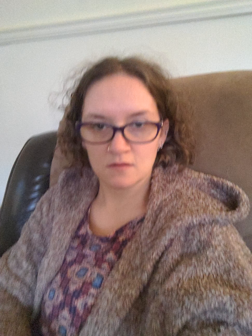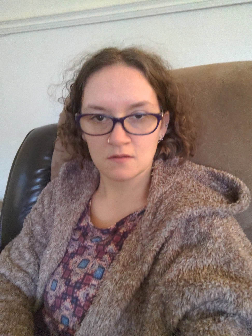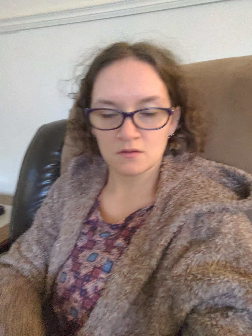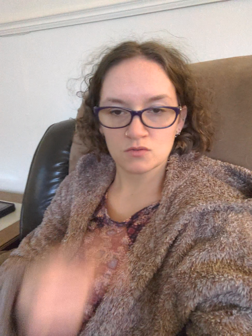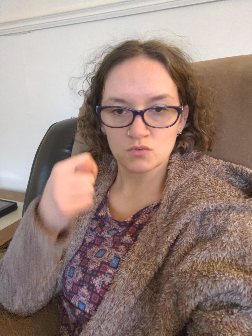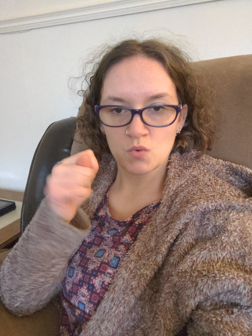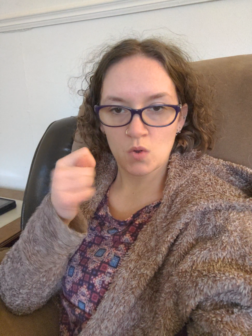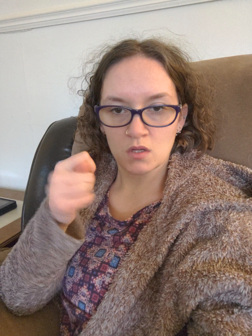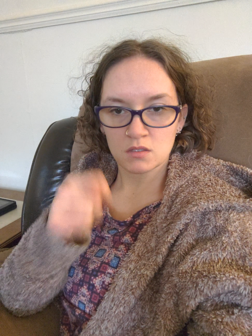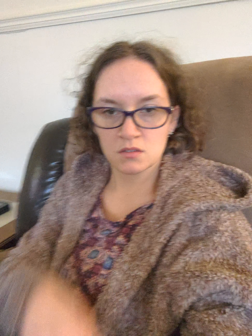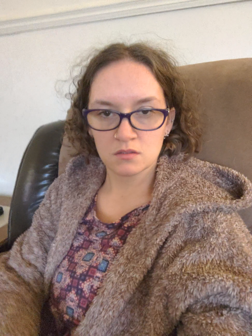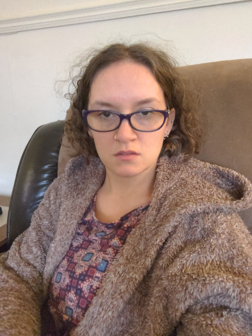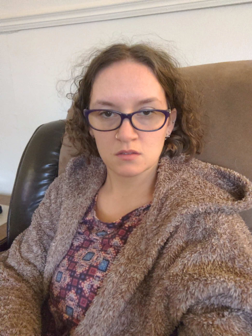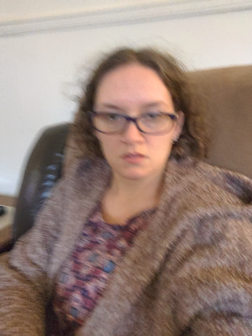toy